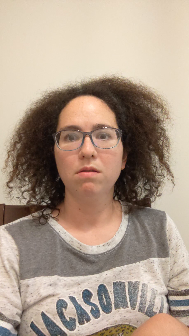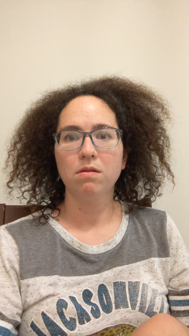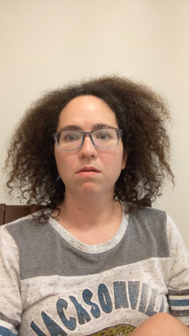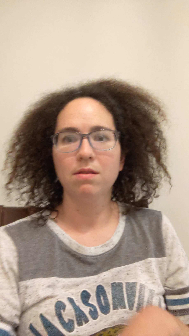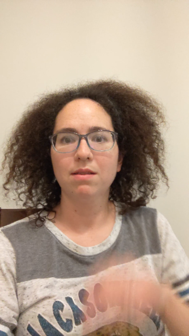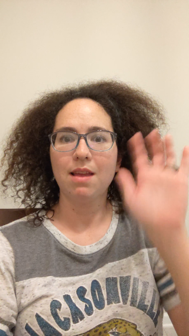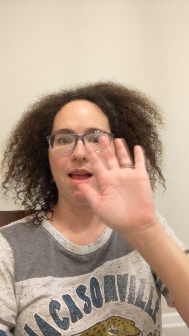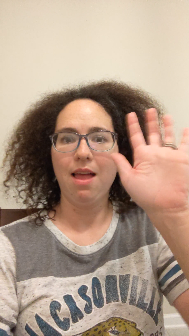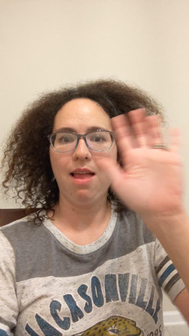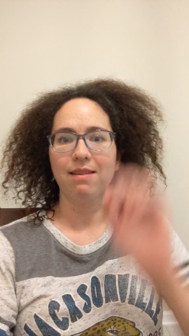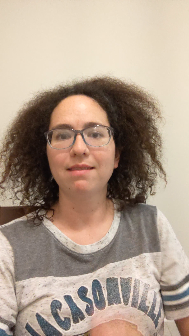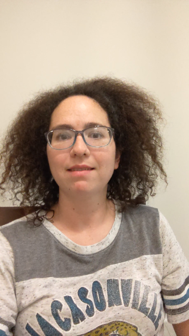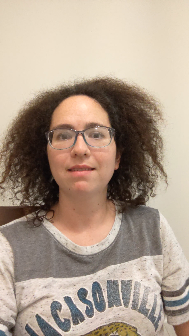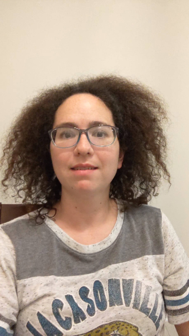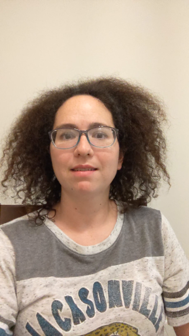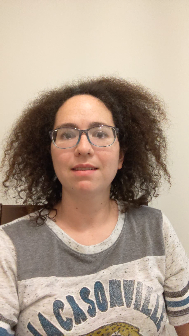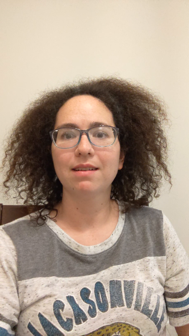hi